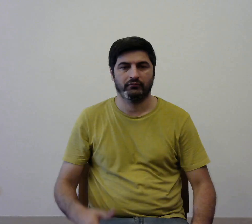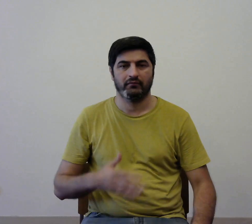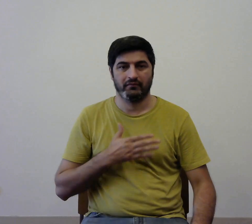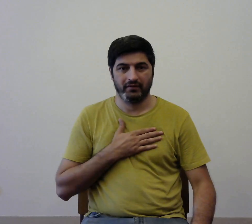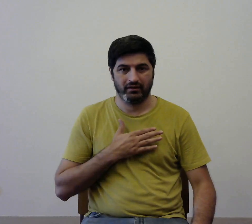mən